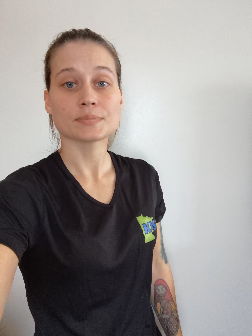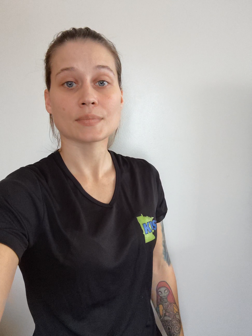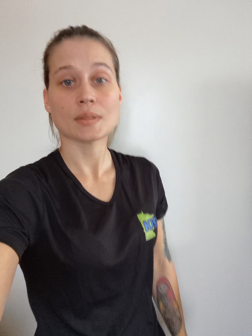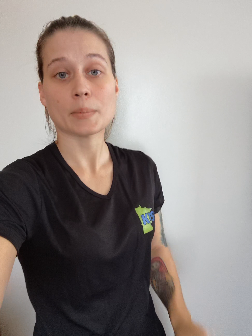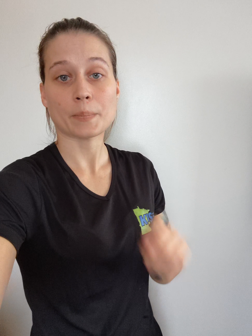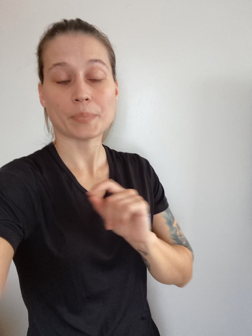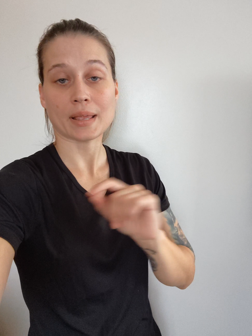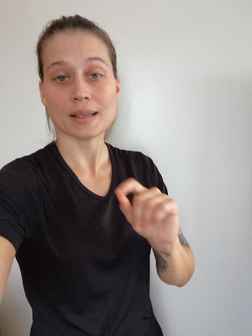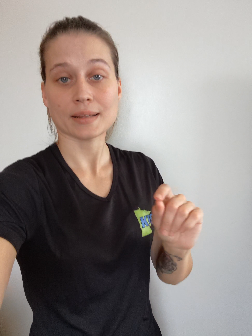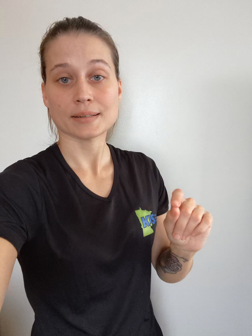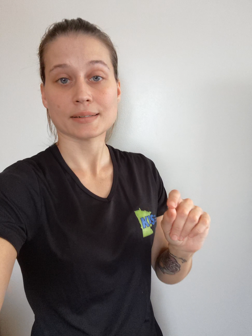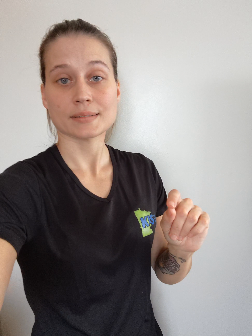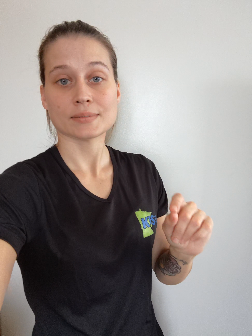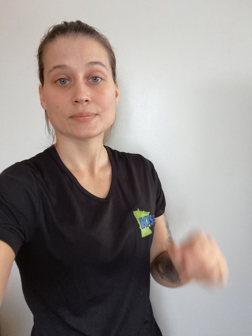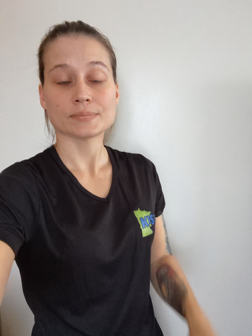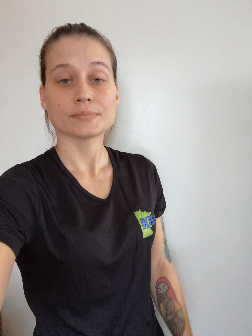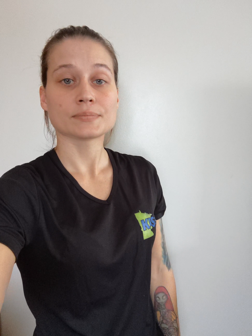pen